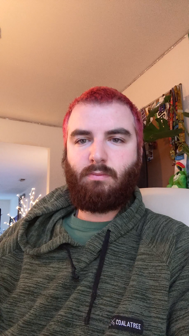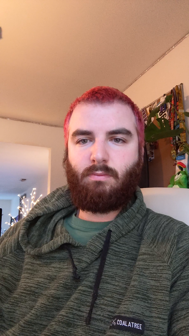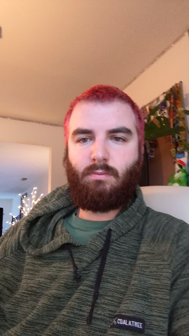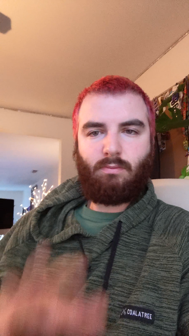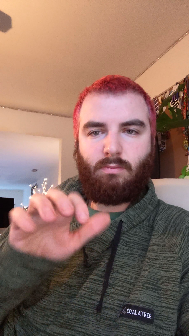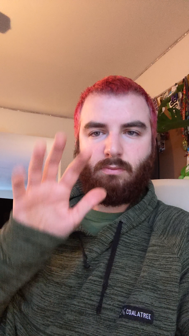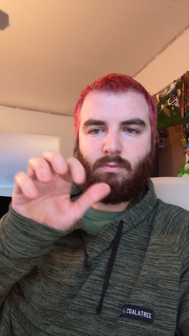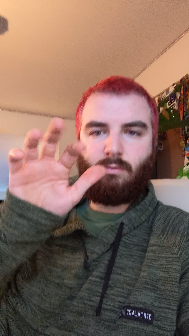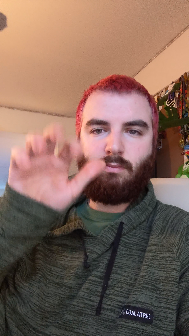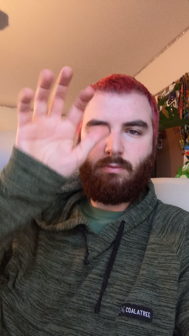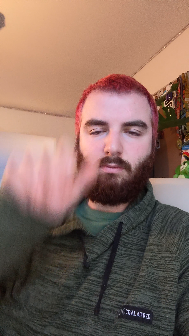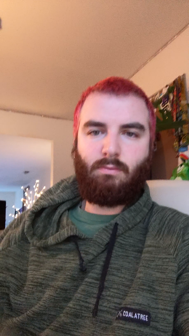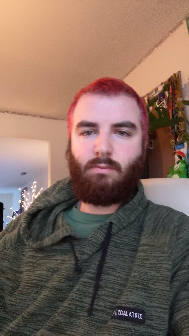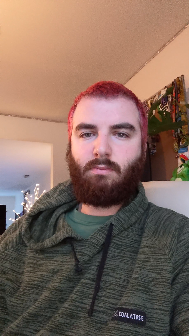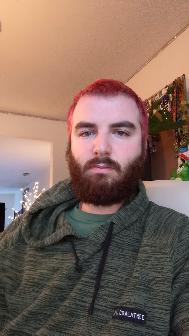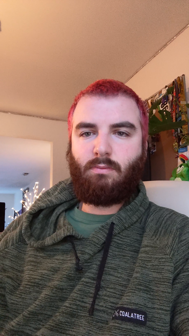climb